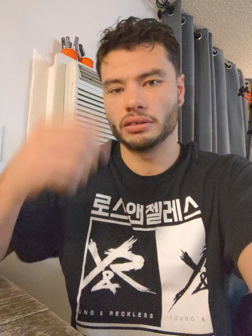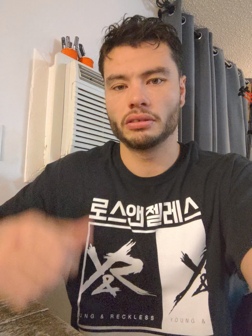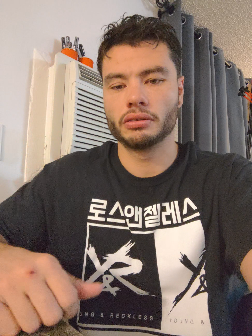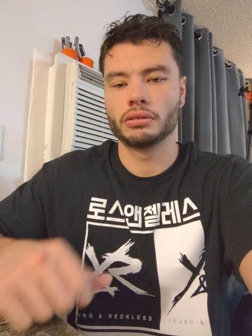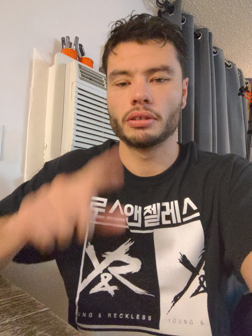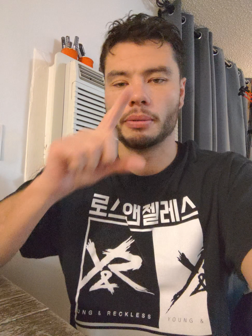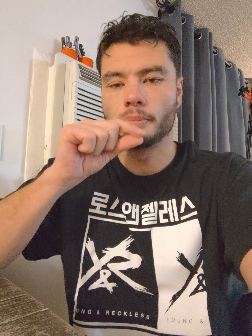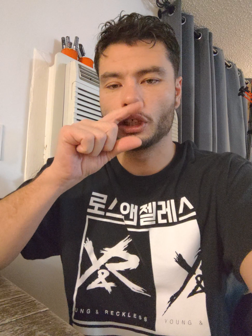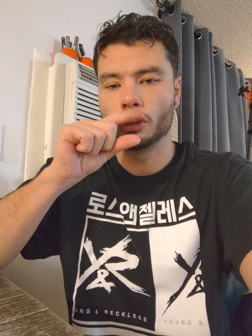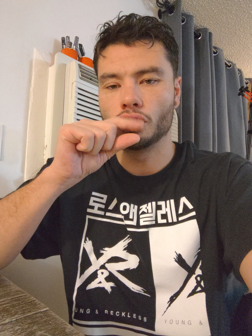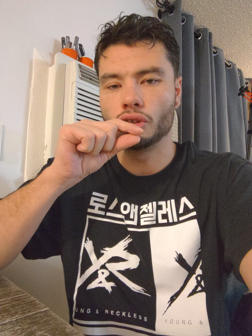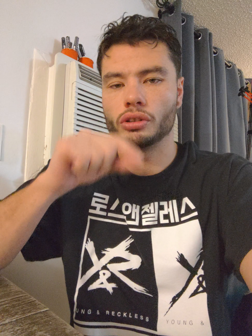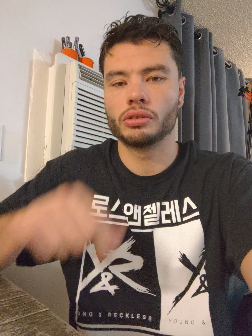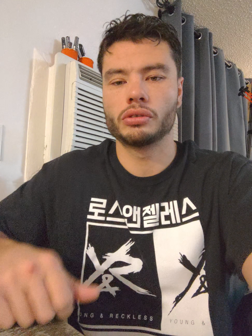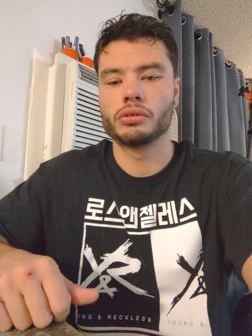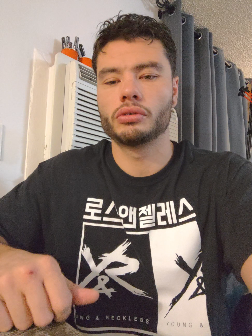bird